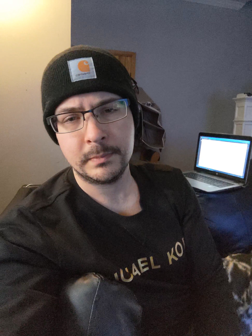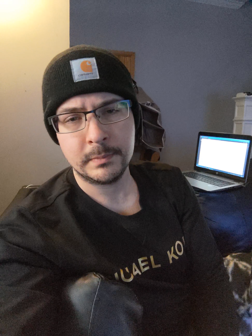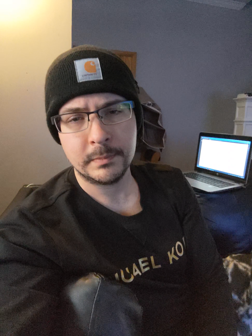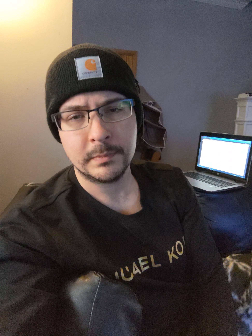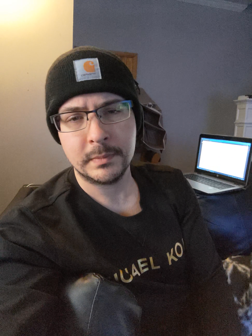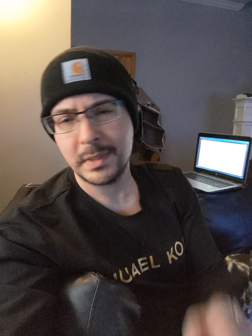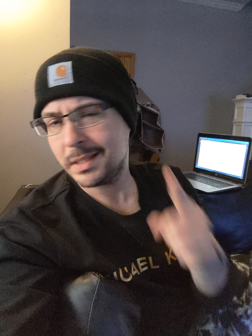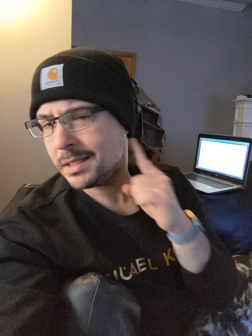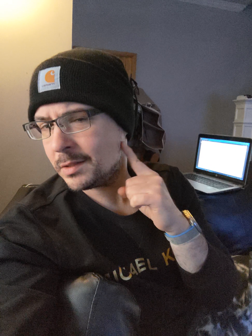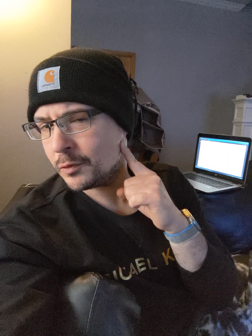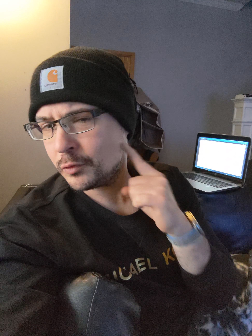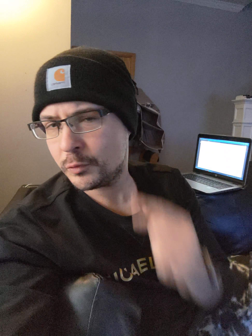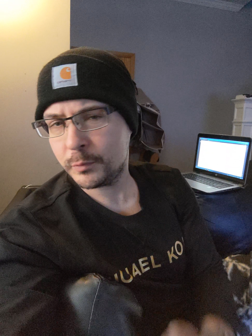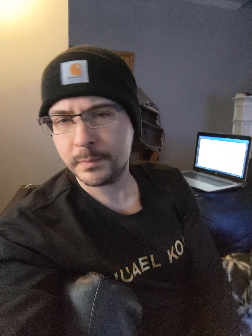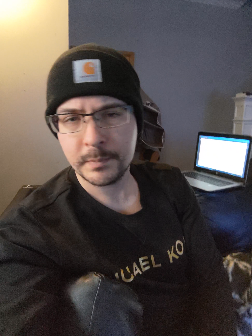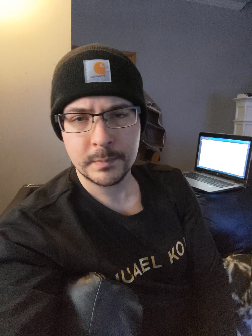ear